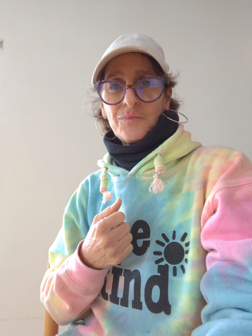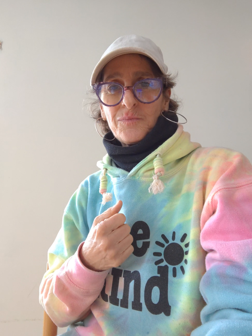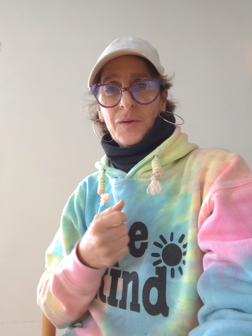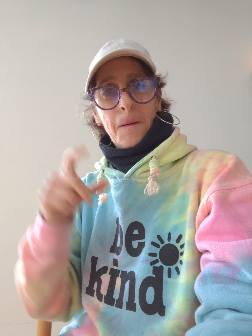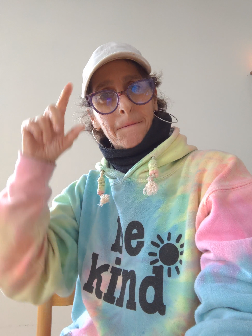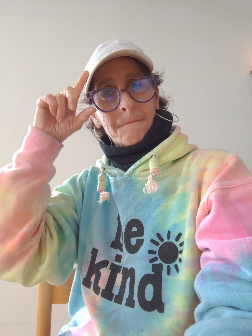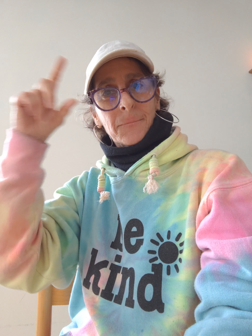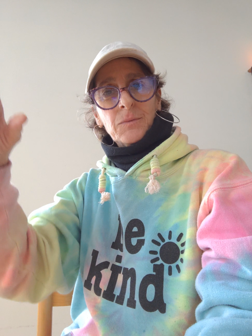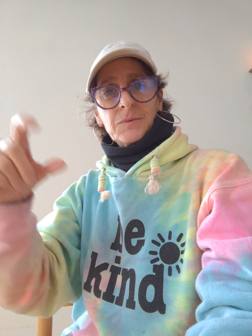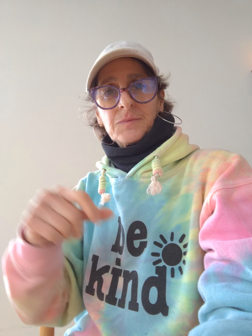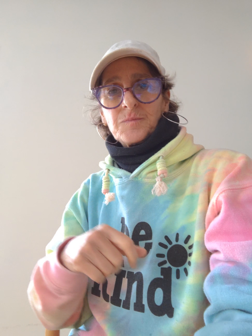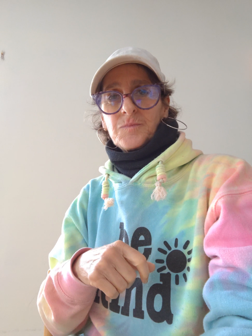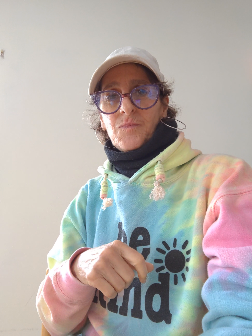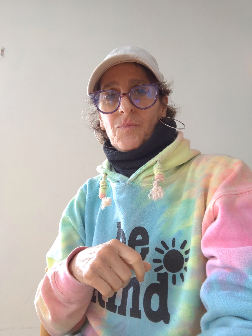moon